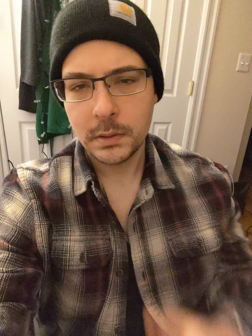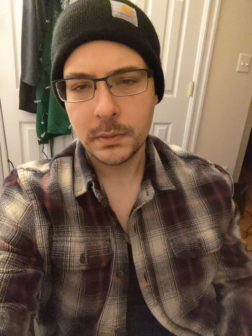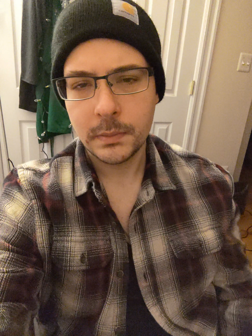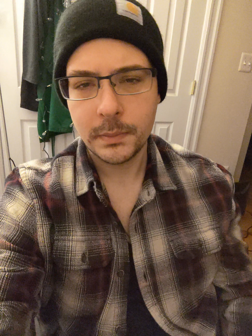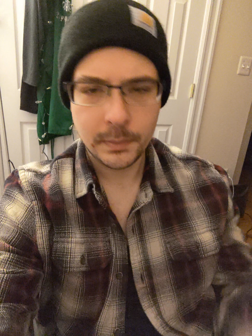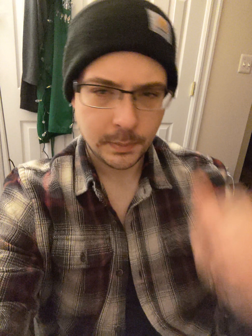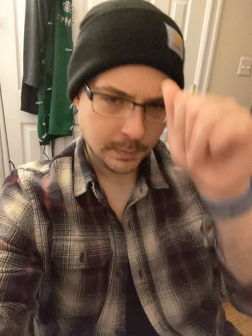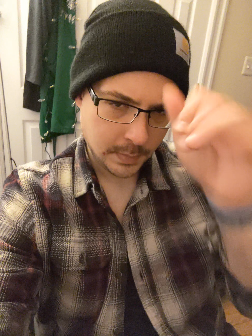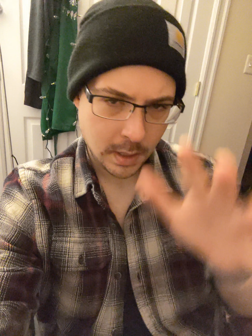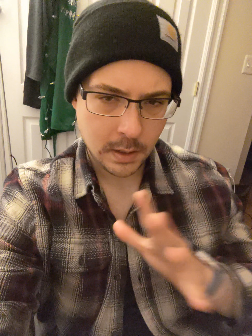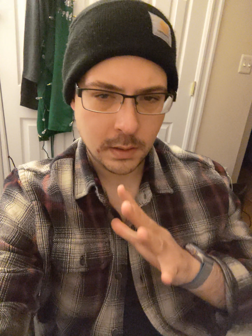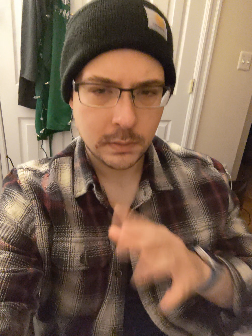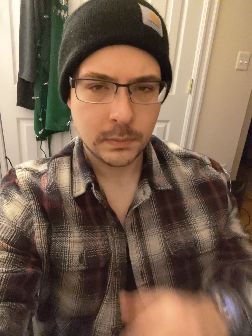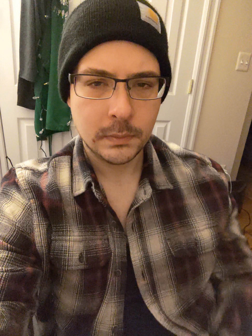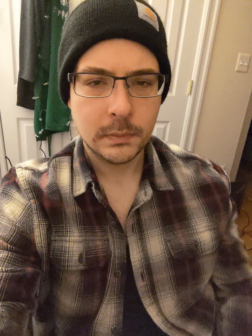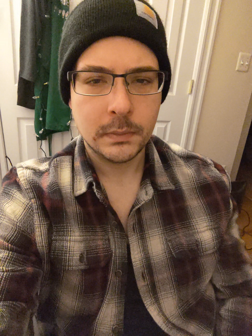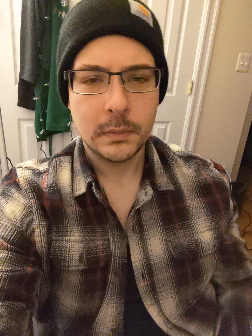man